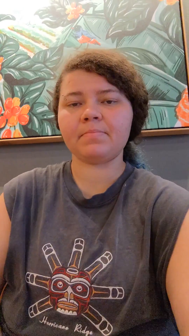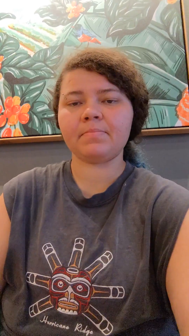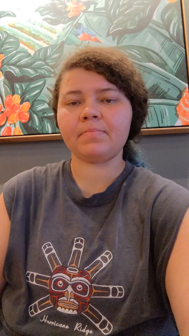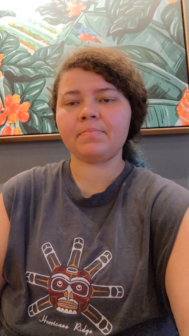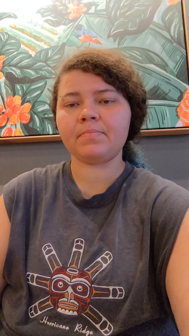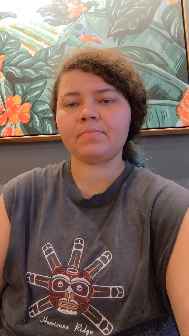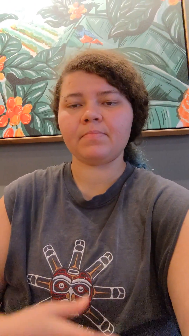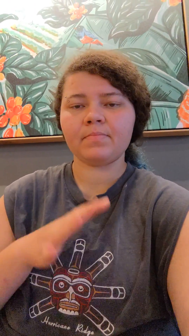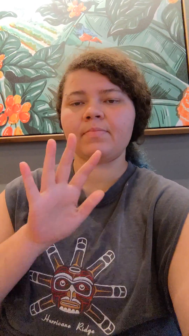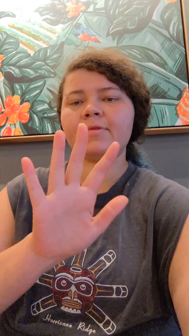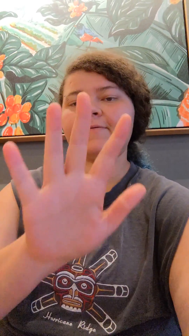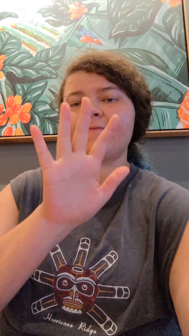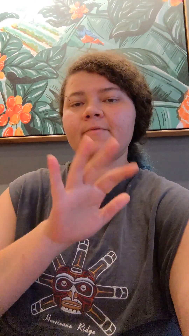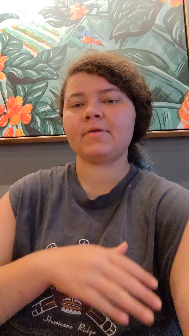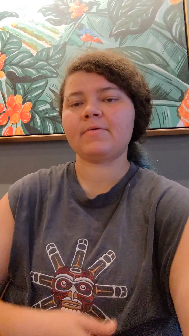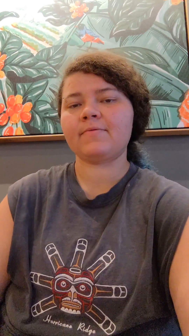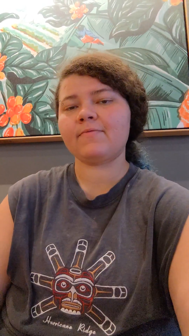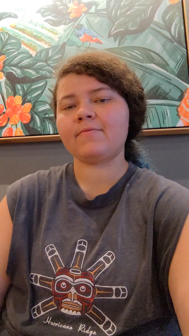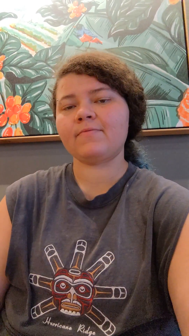give me five